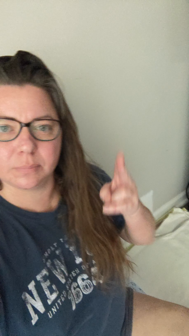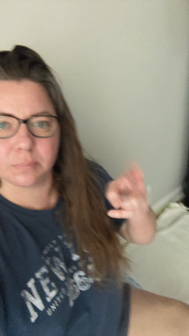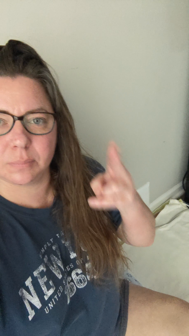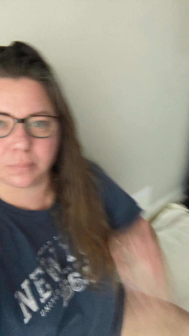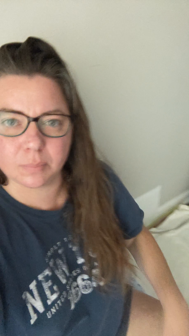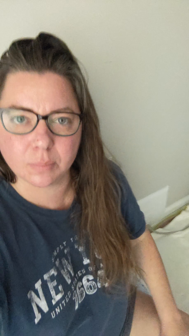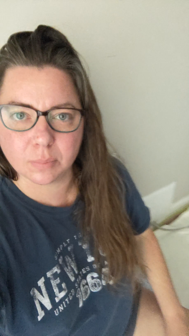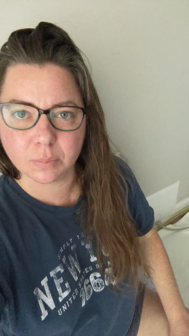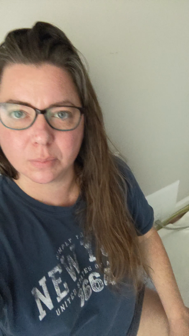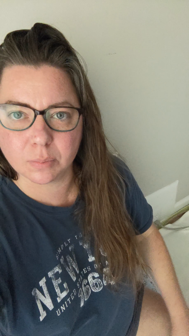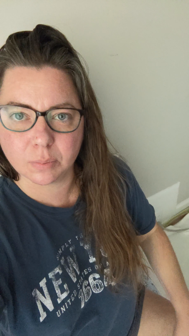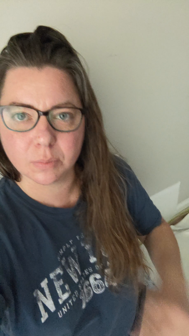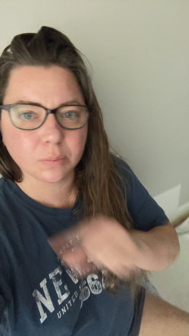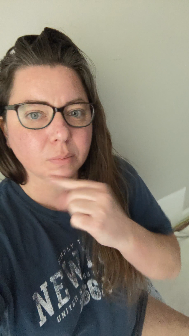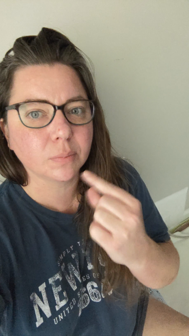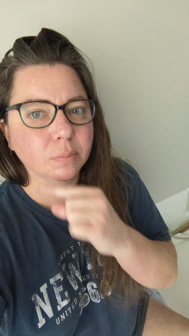glue